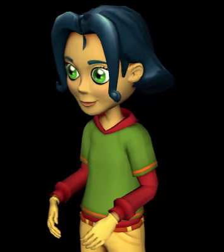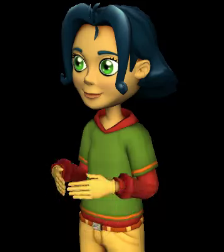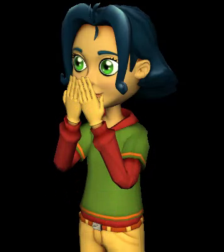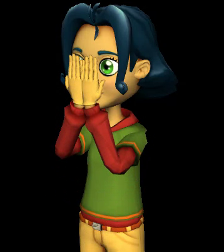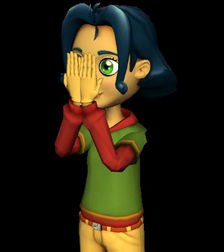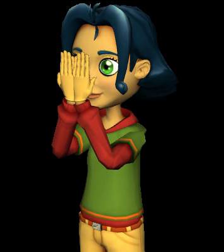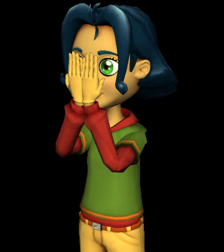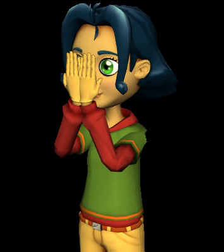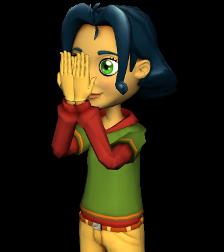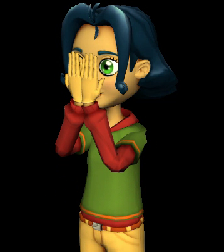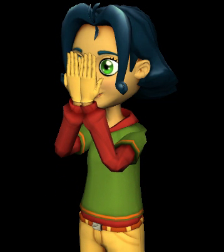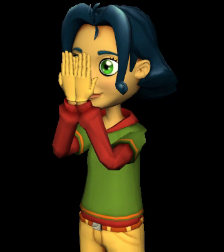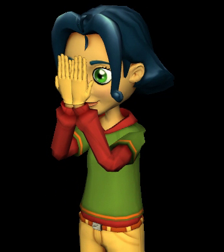يدرس